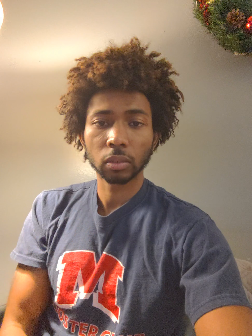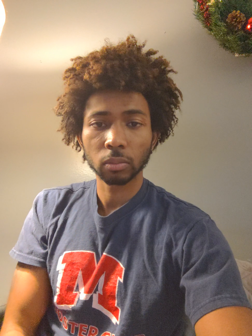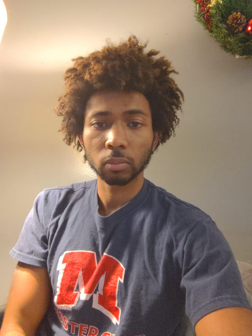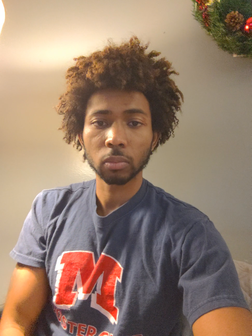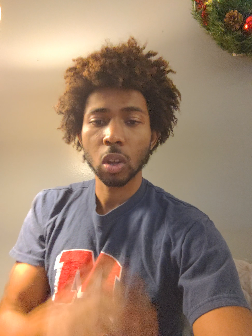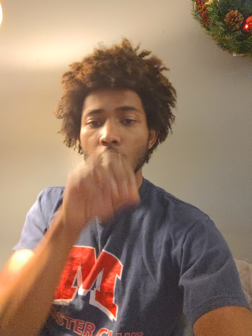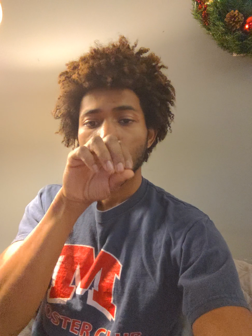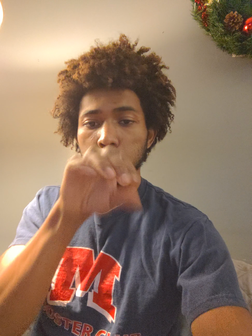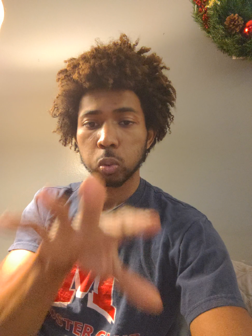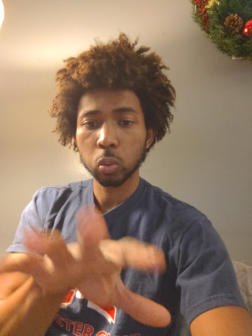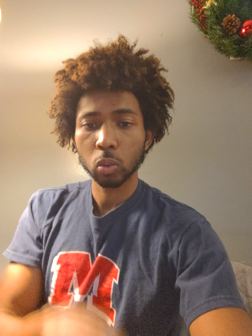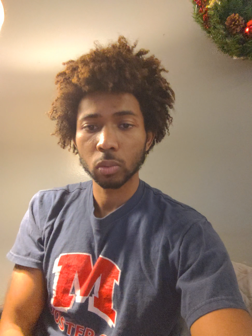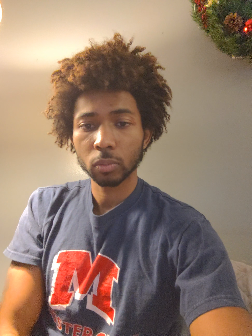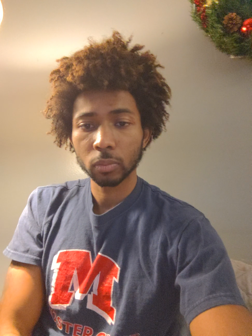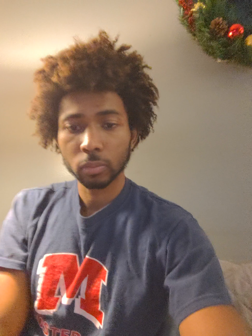blow